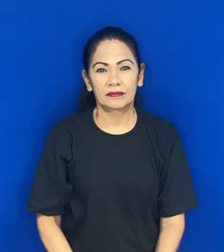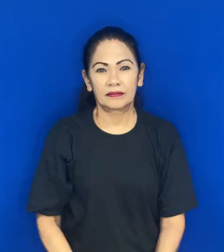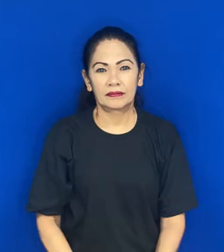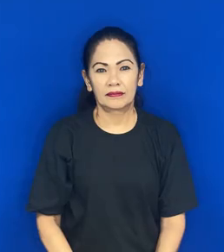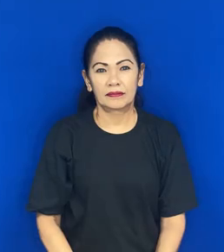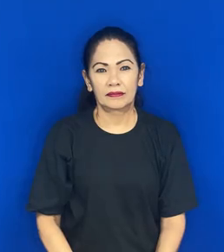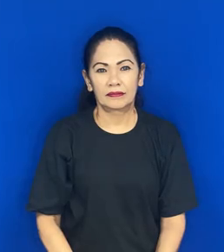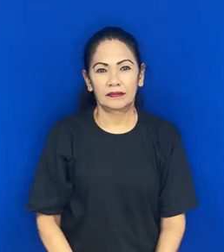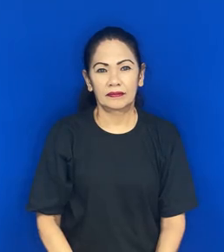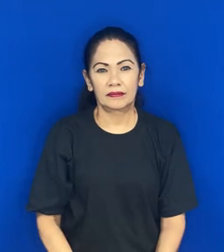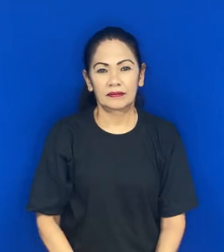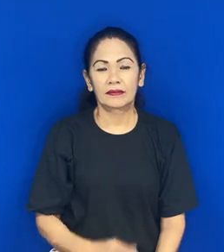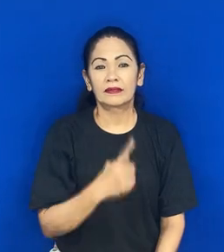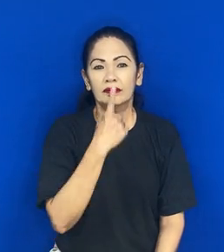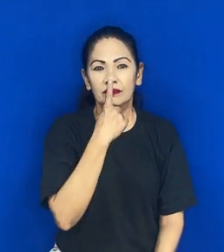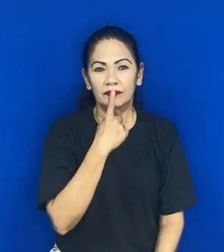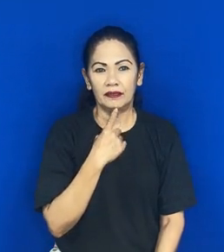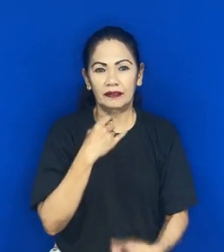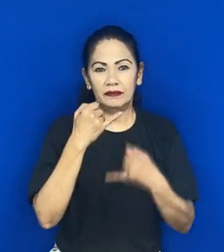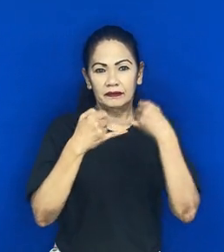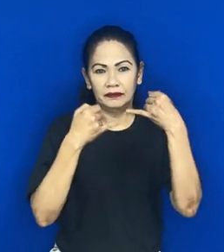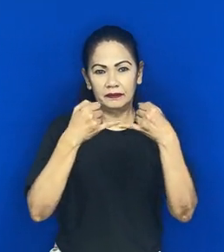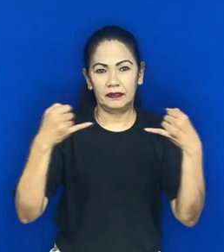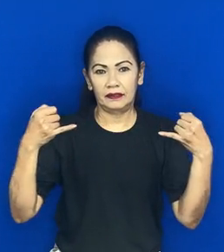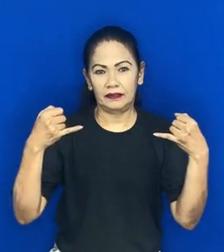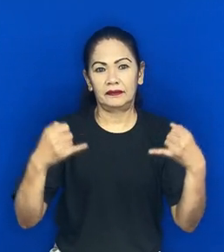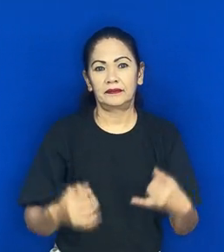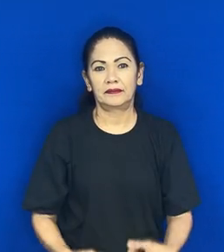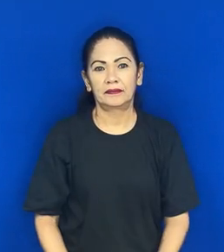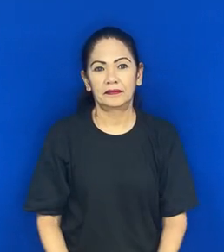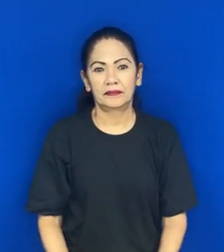spaghetti